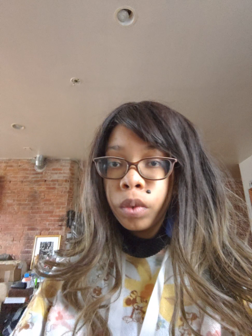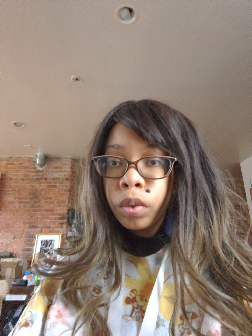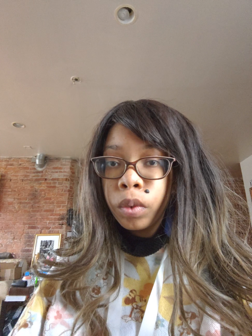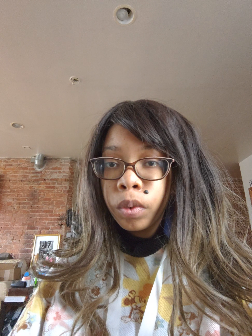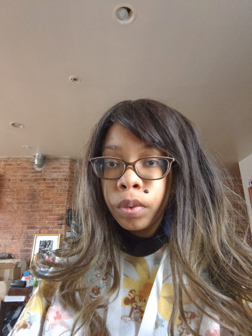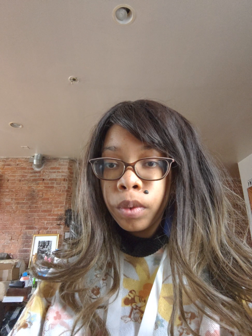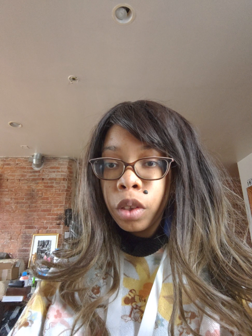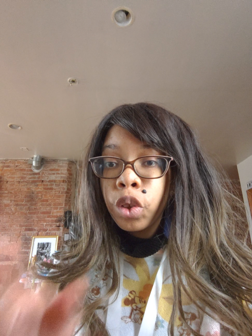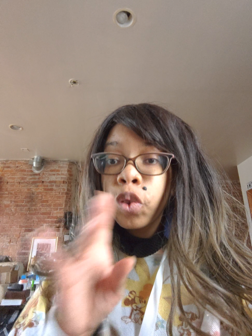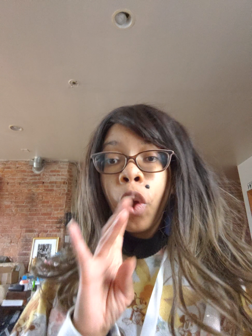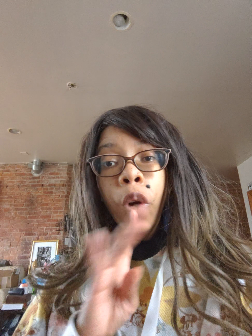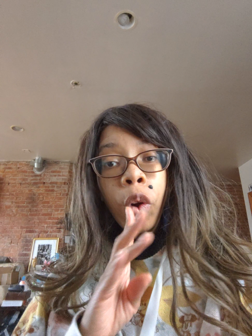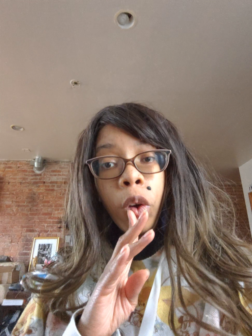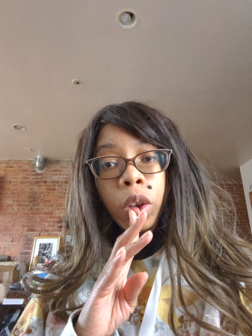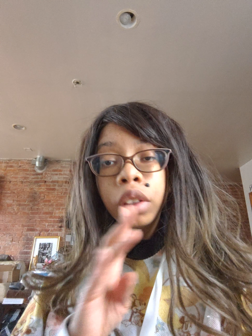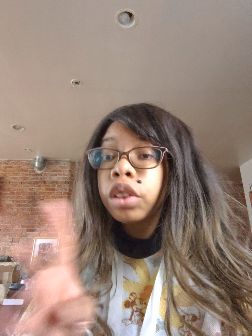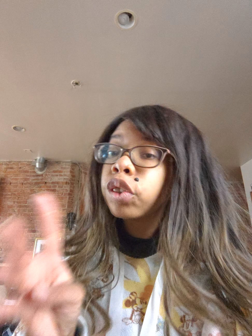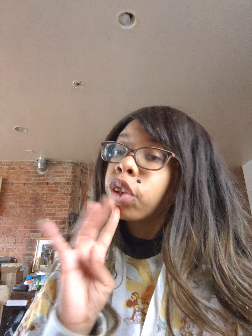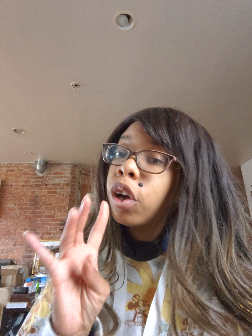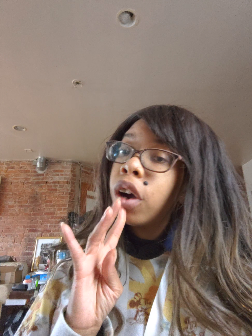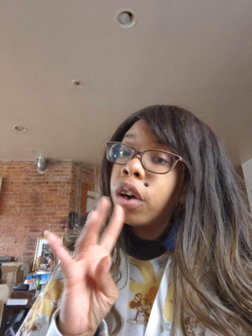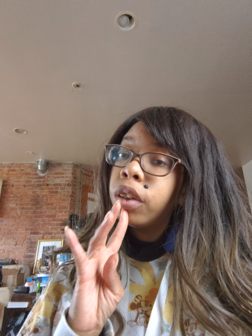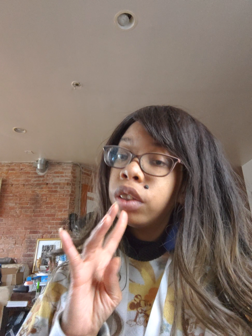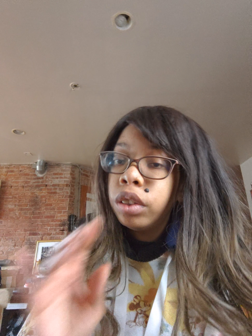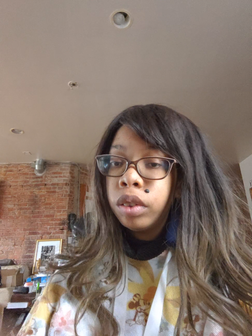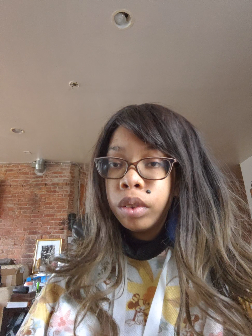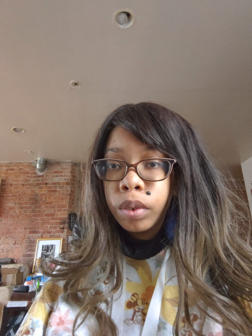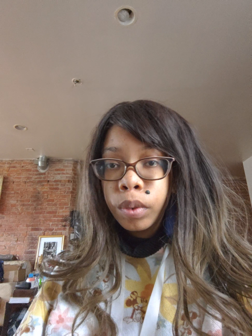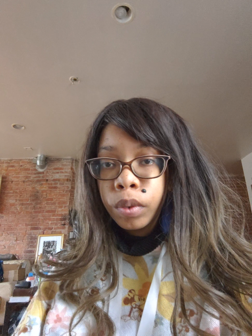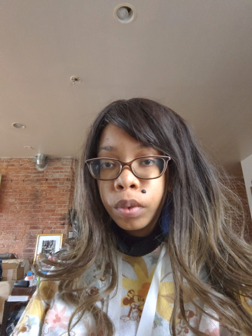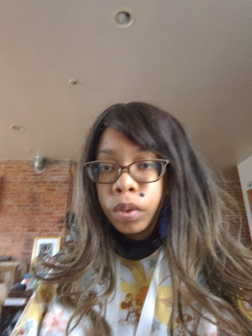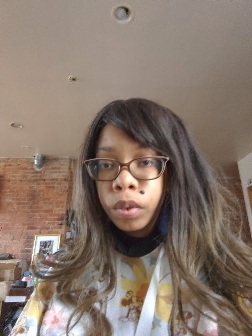talk